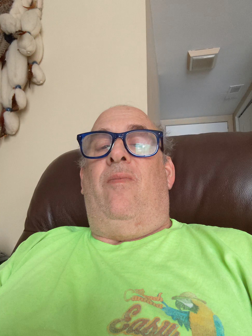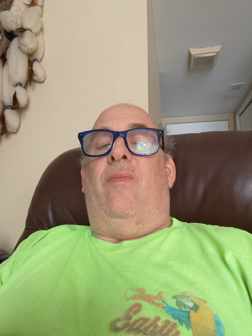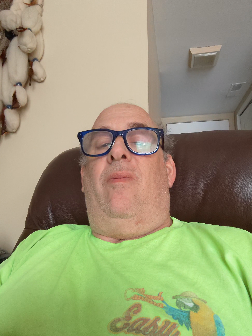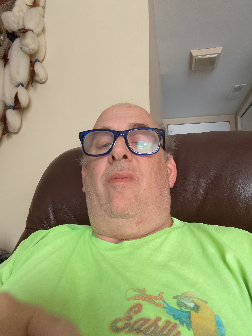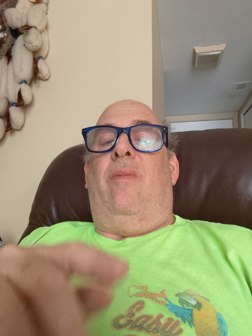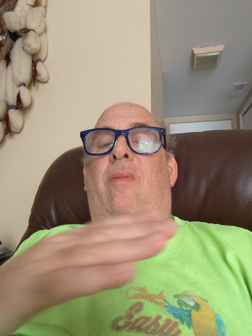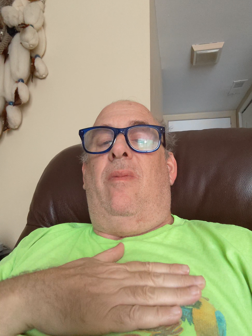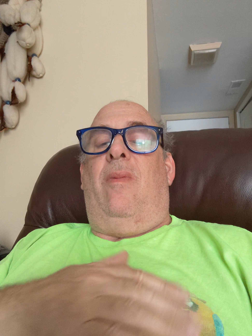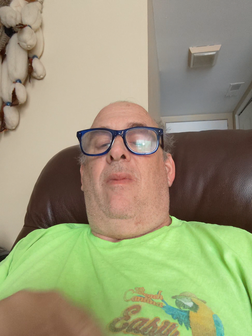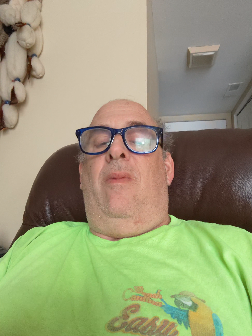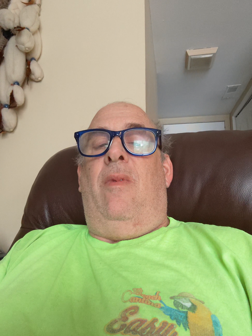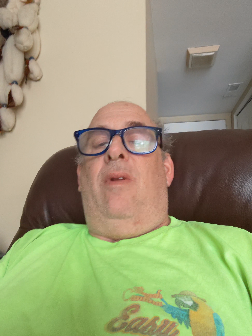my